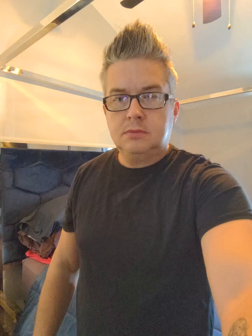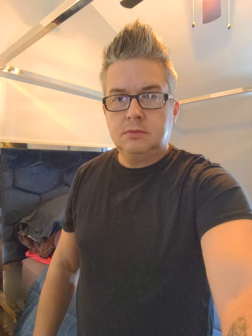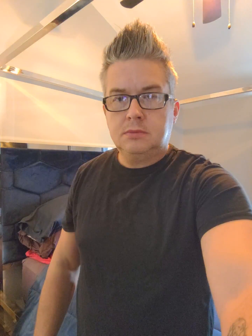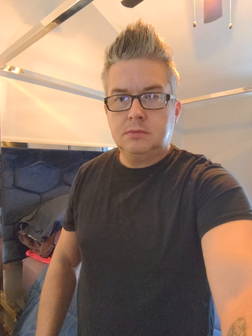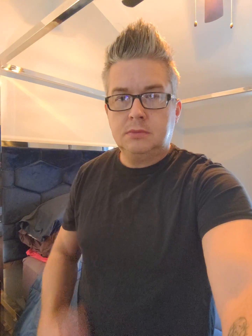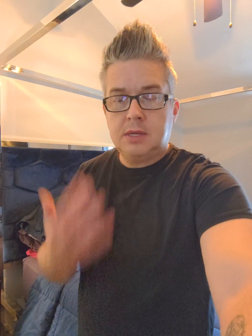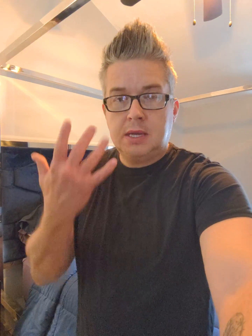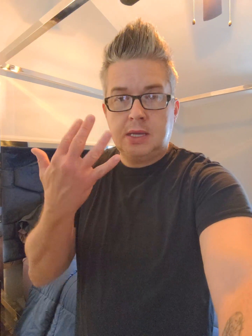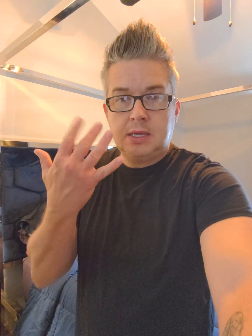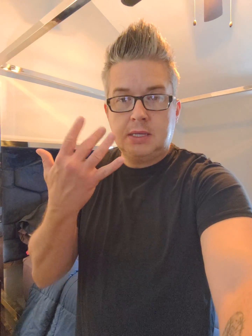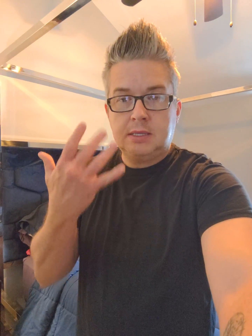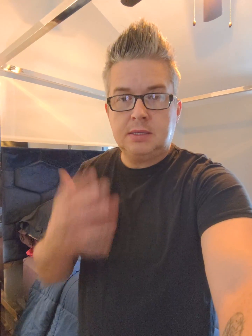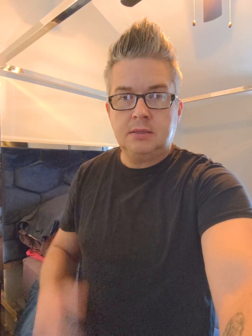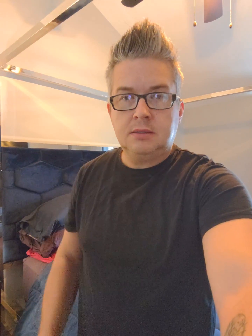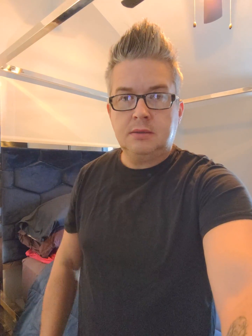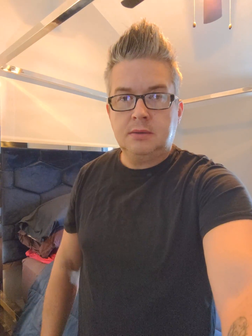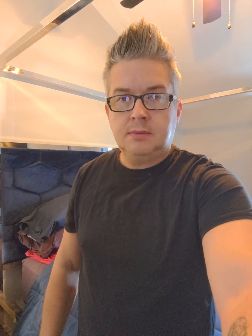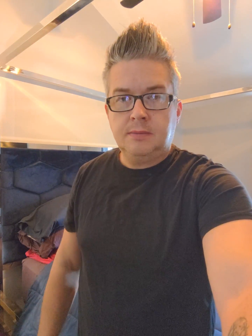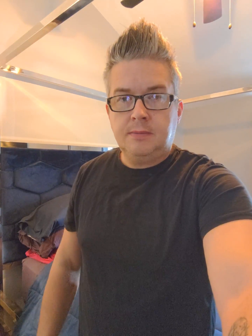hand